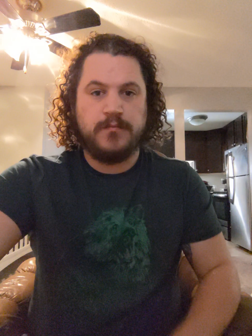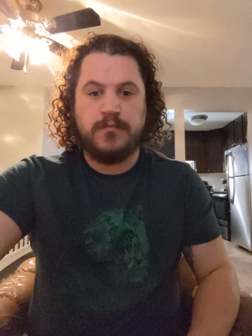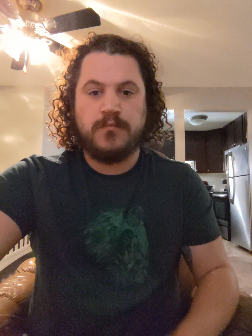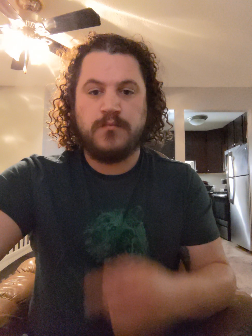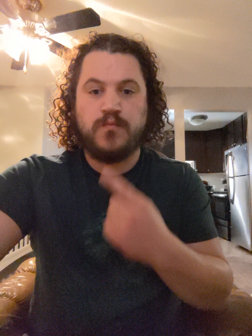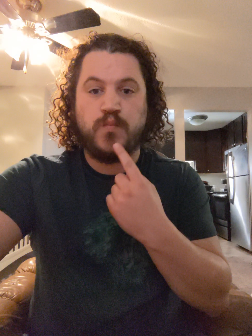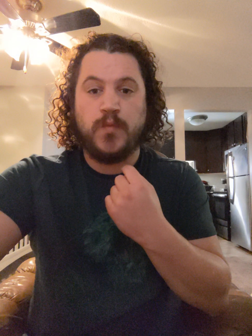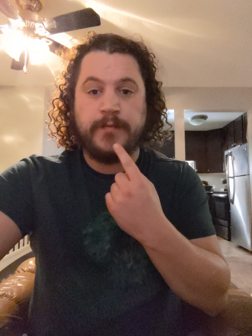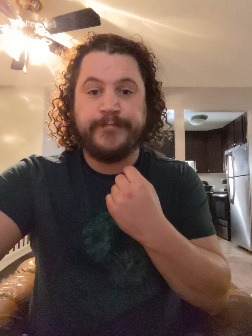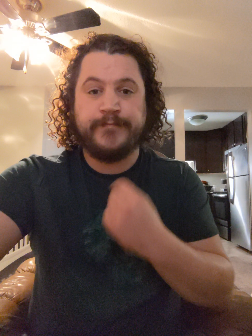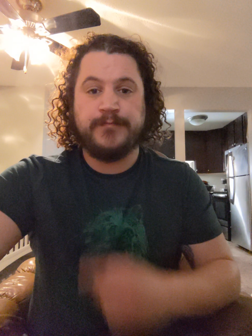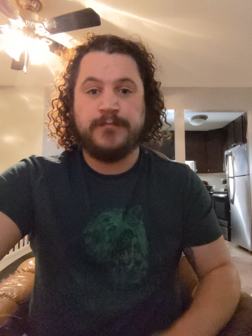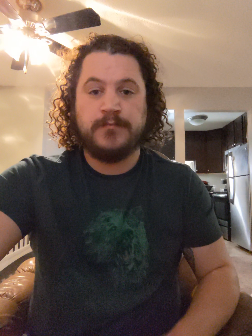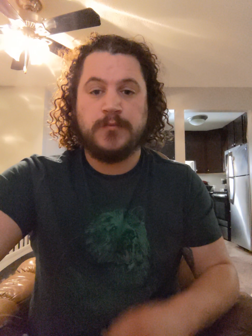red